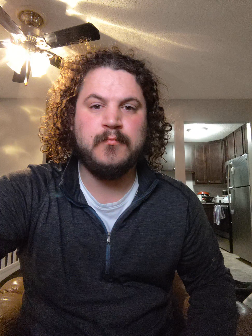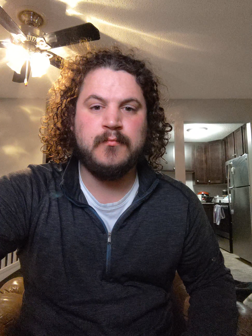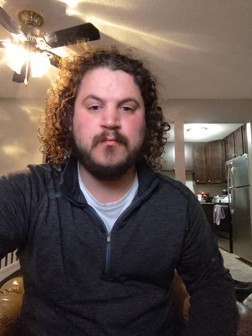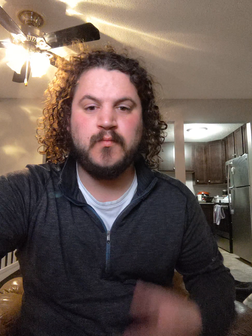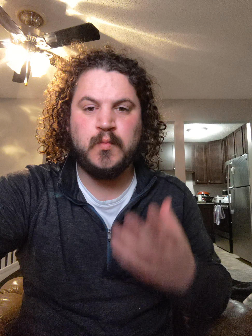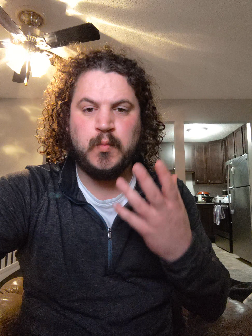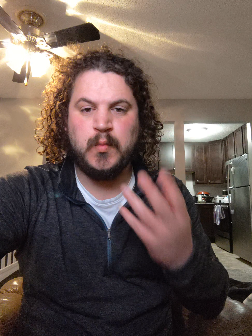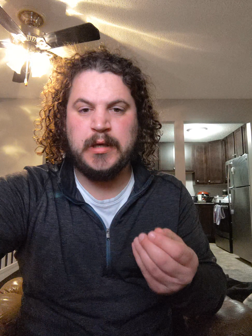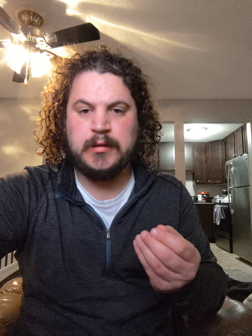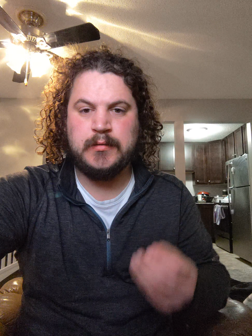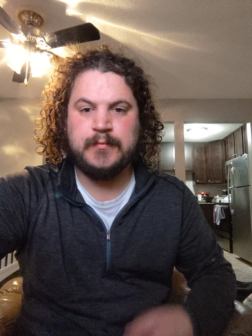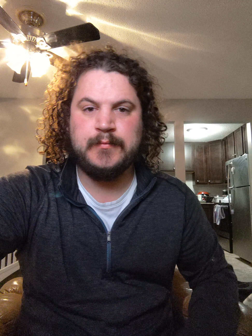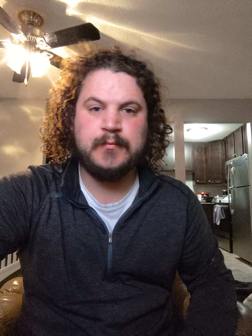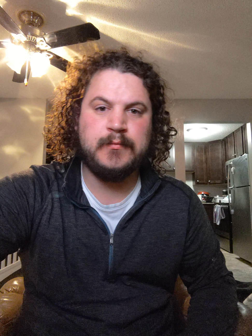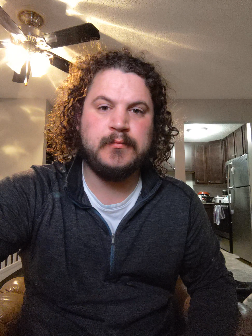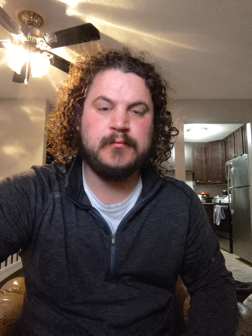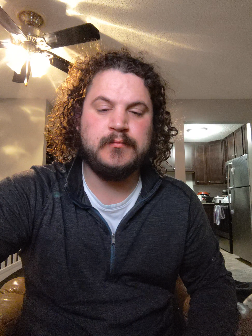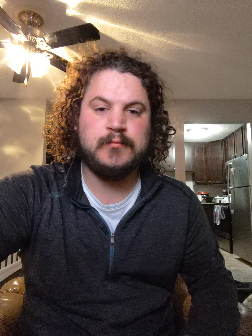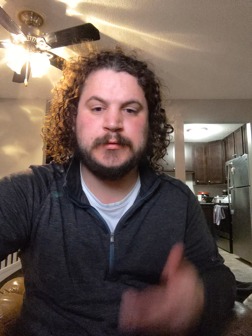wet